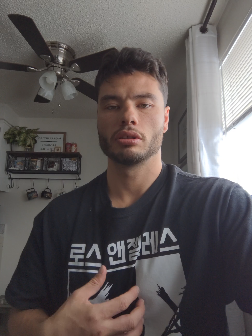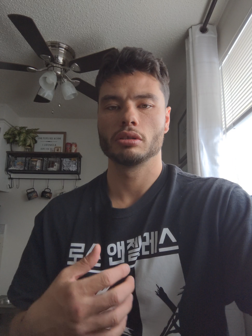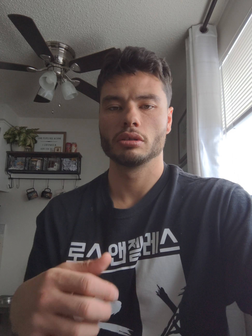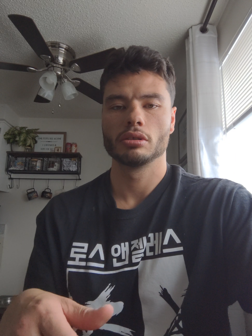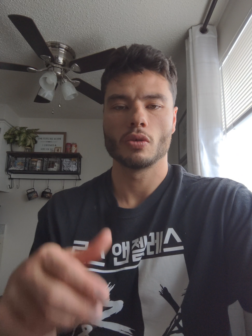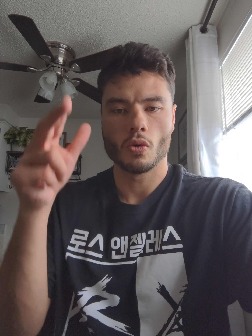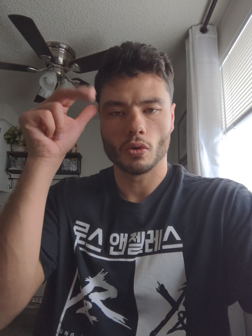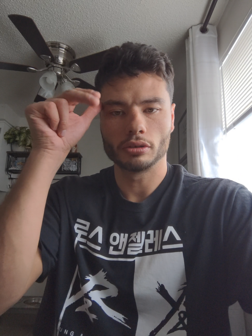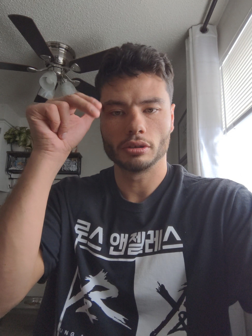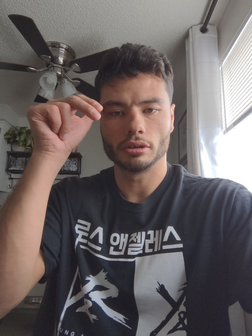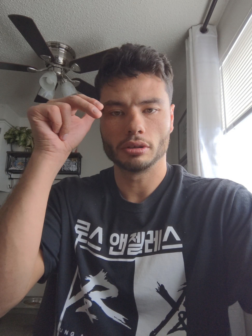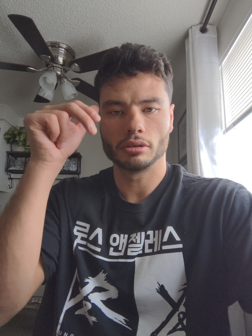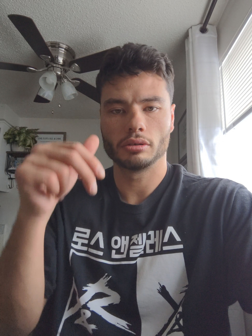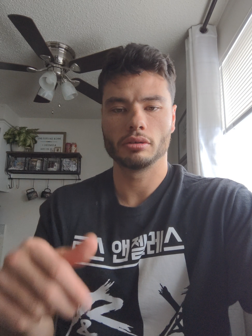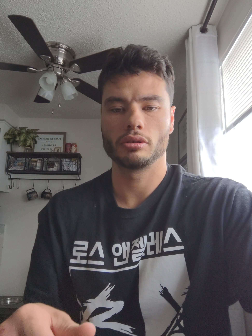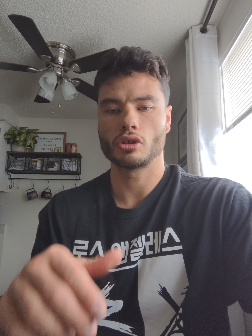horse